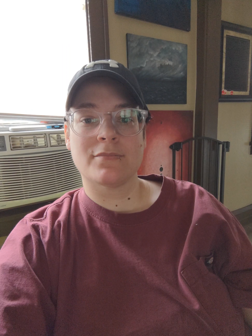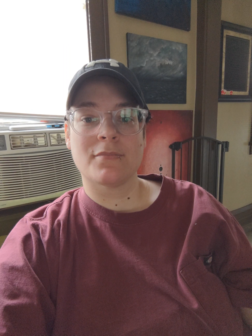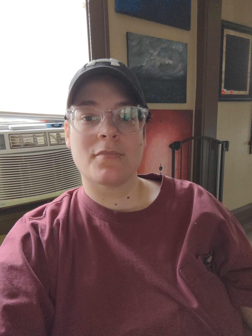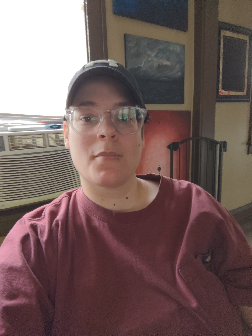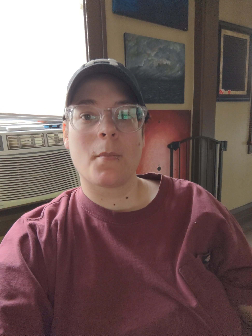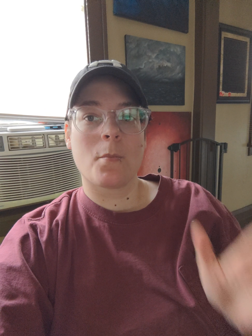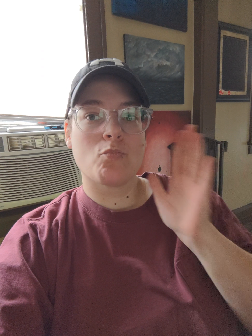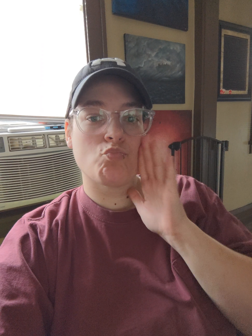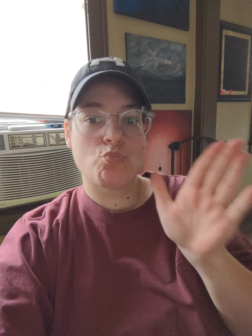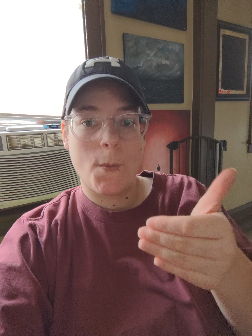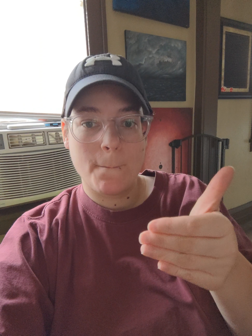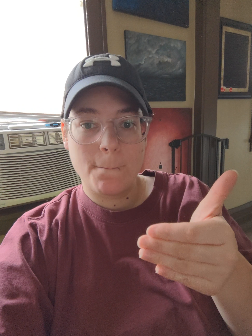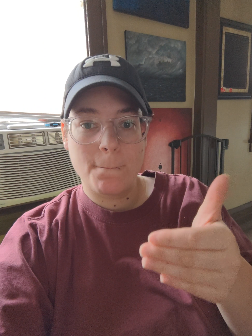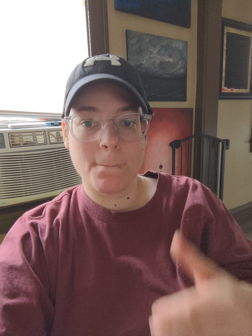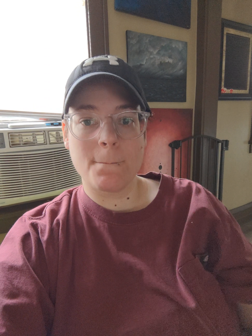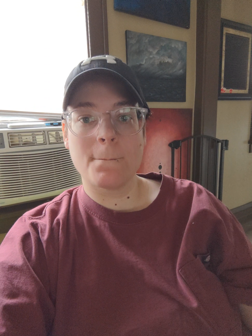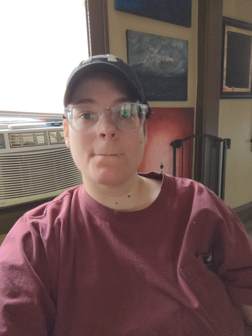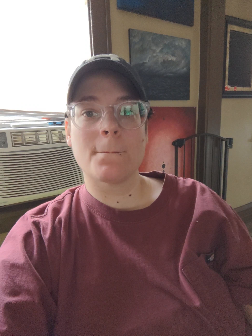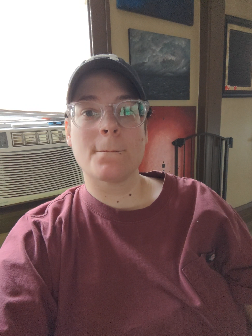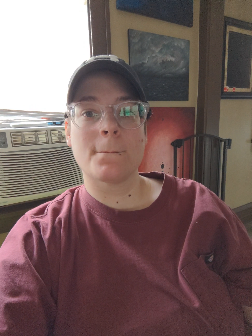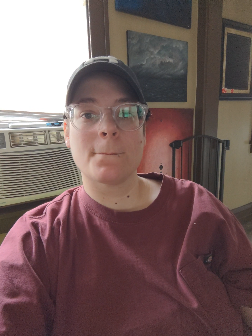bedroom